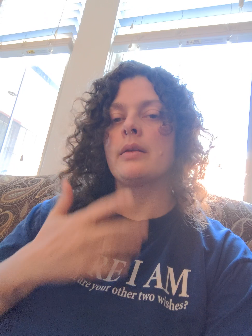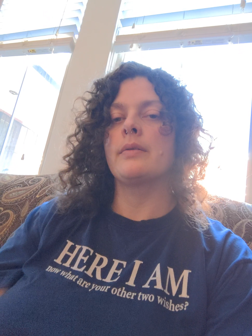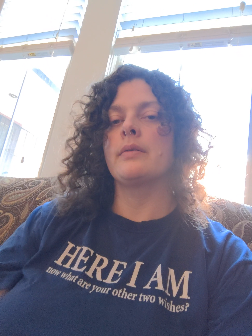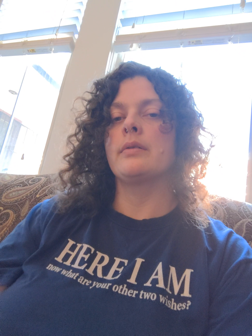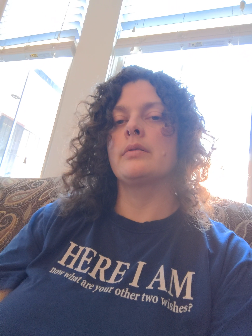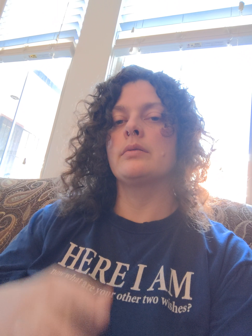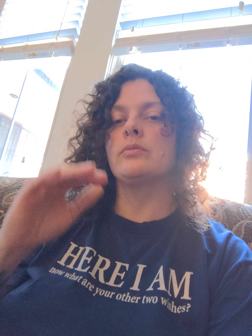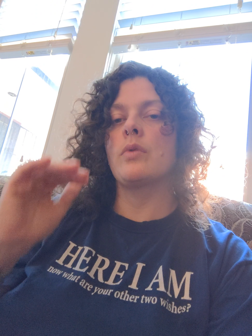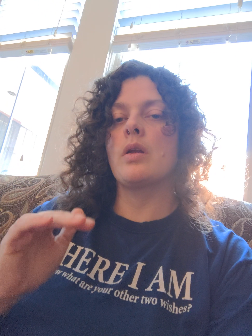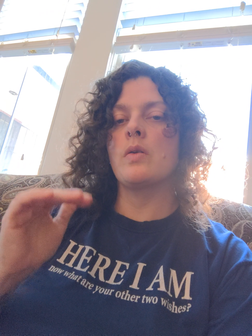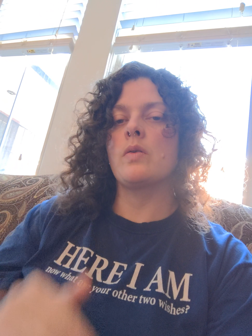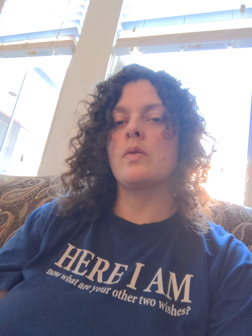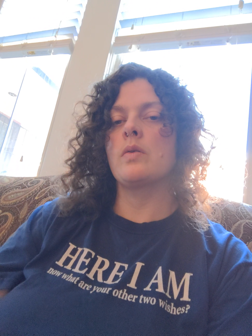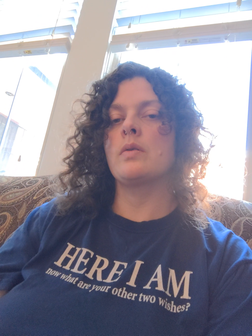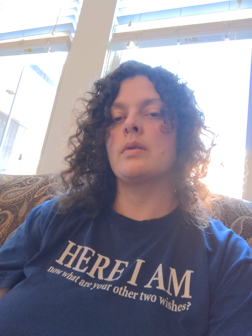child